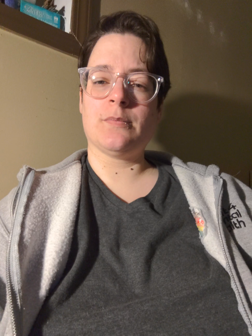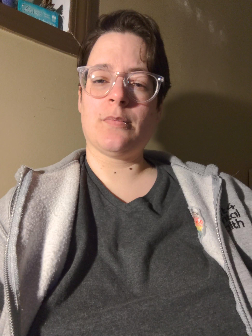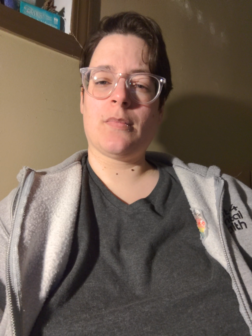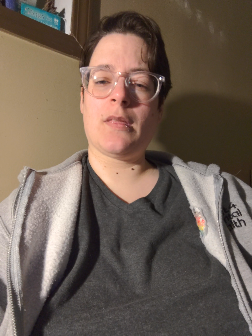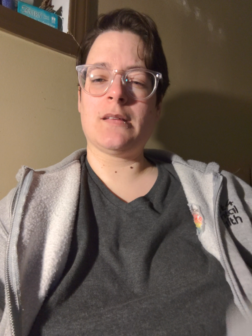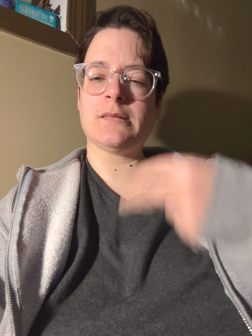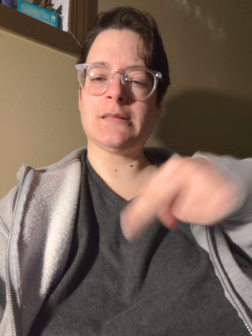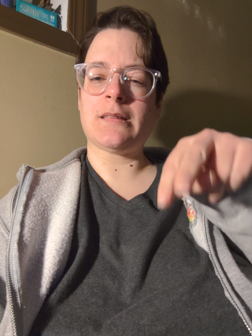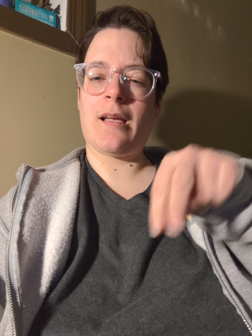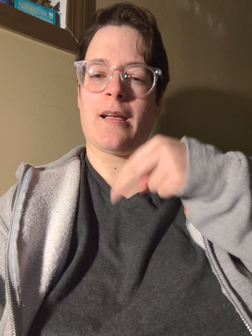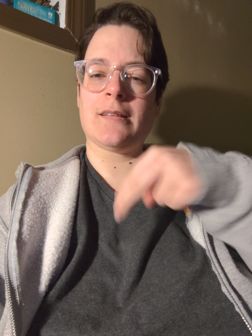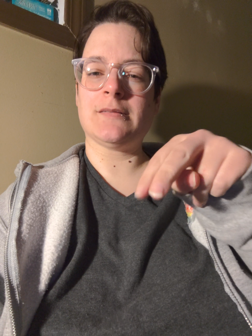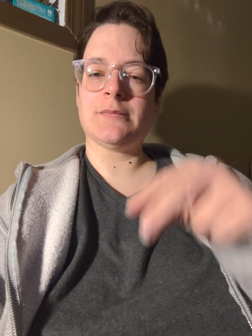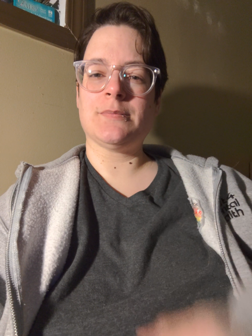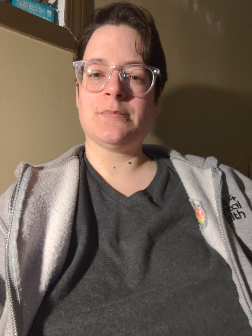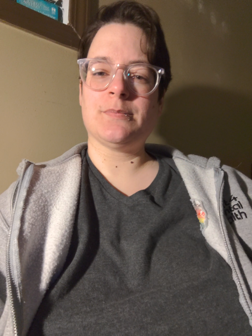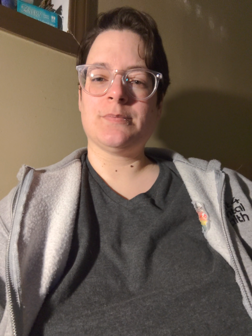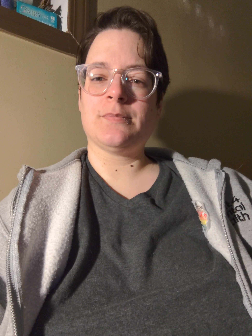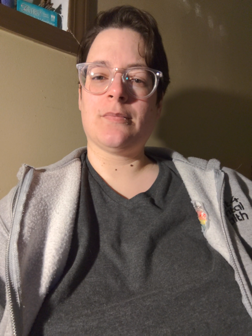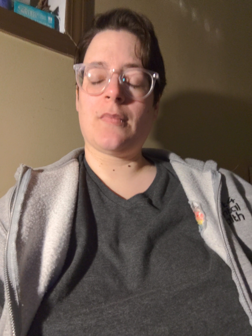dance